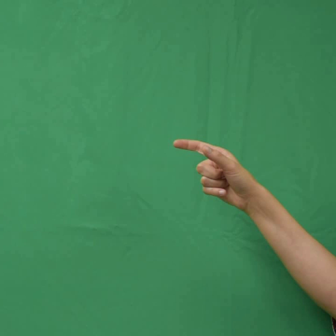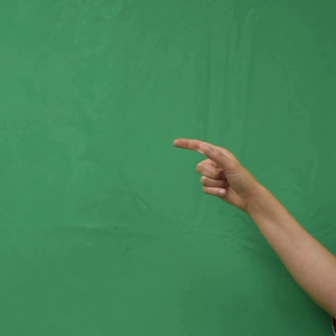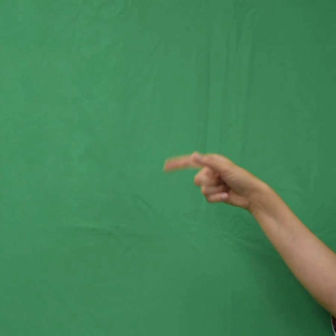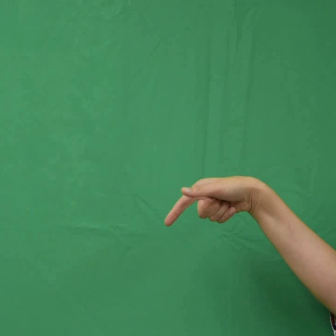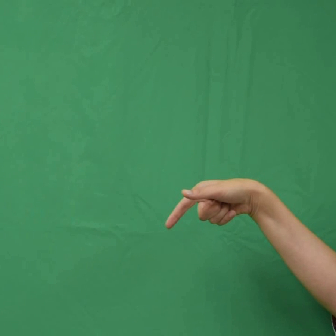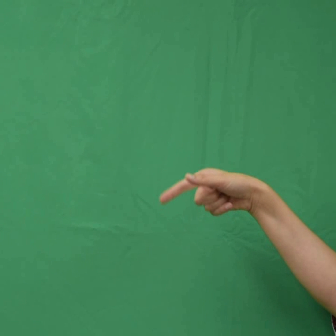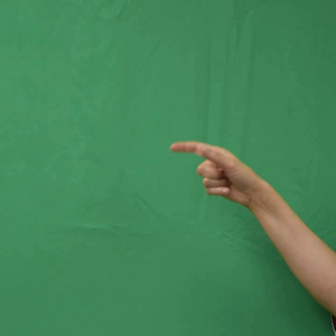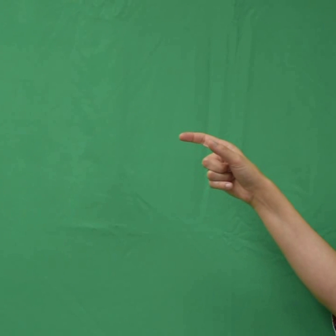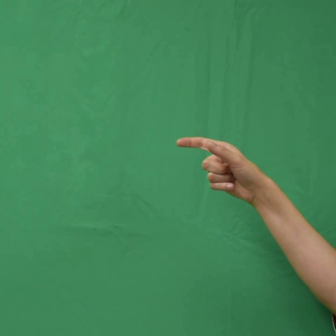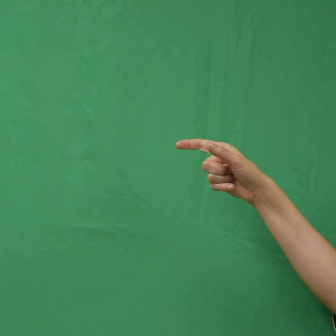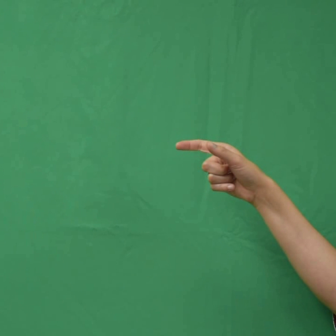Q